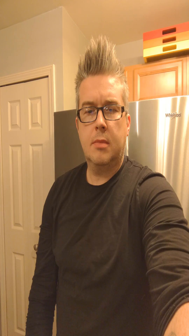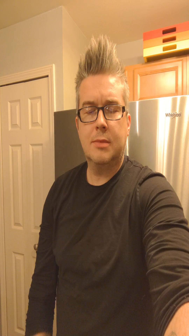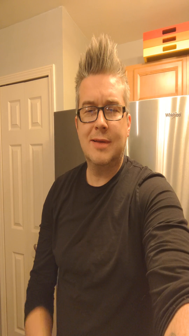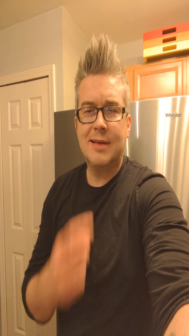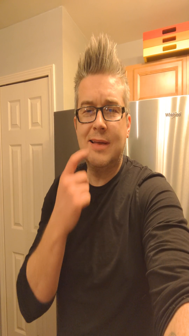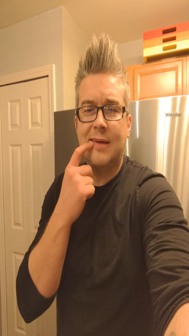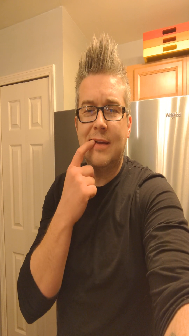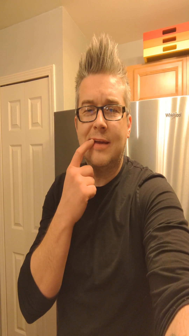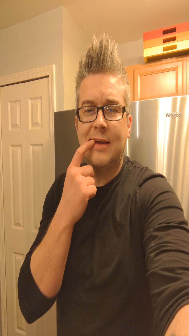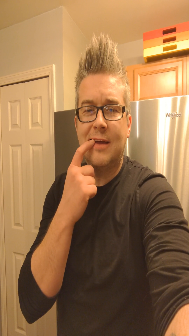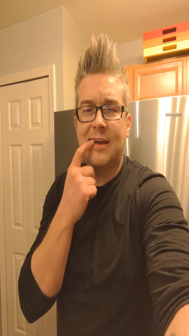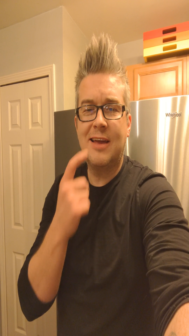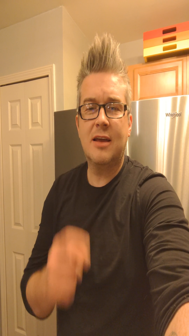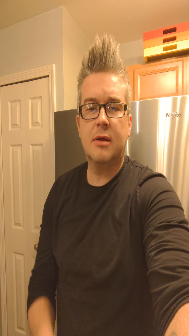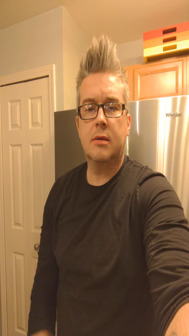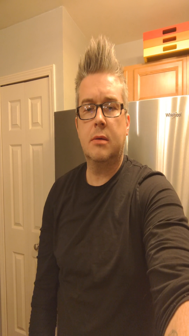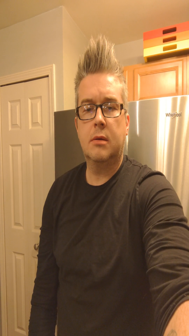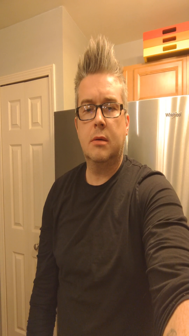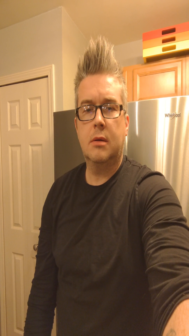tooth